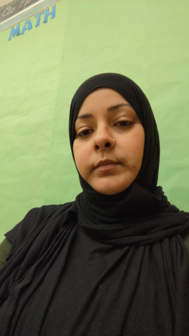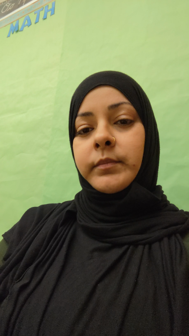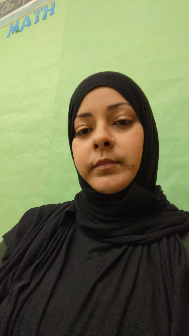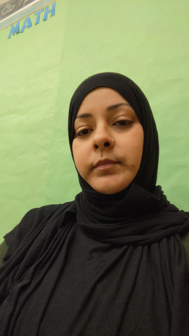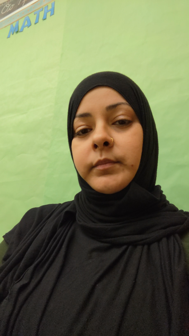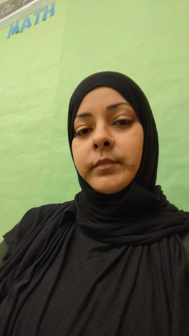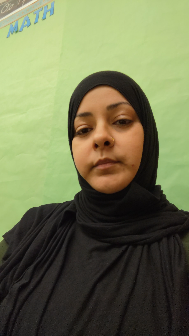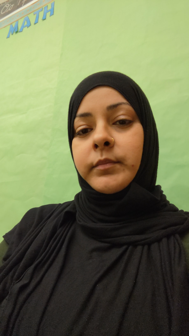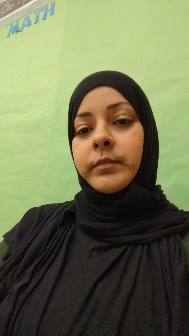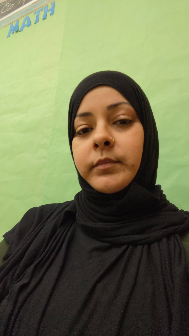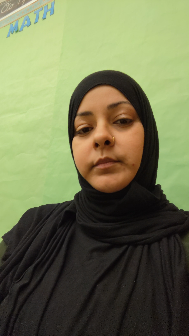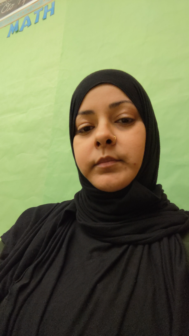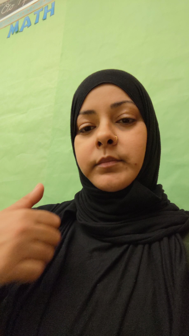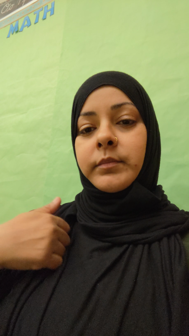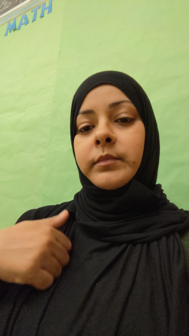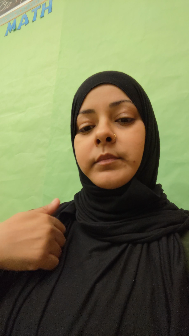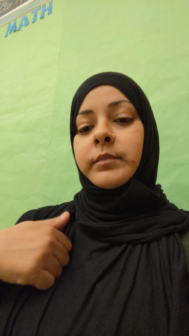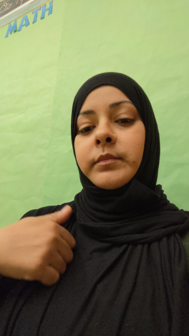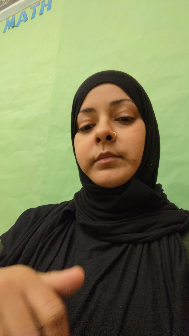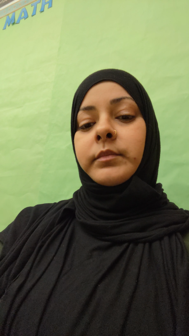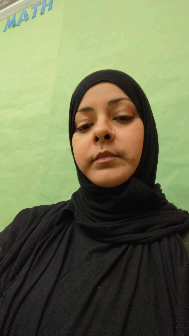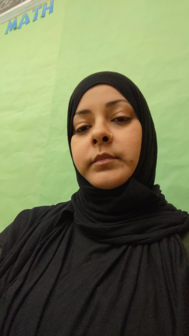bathtub